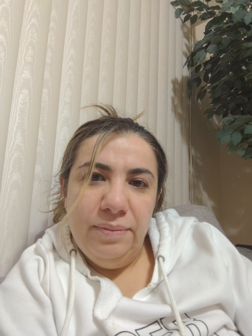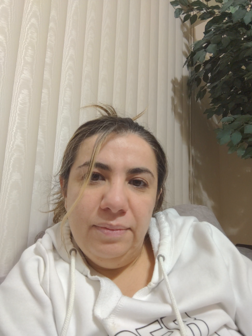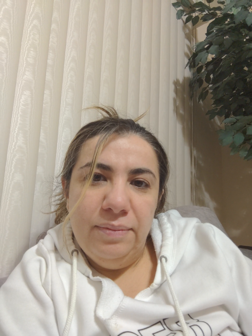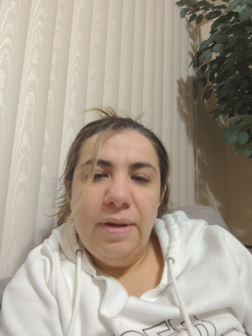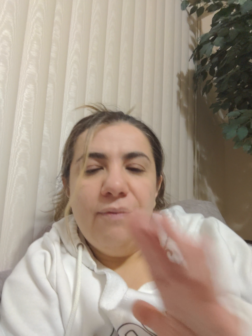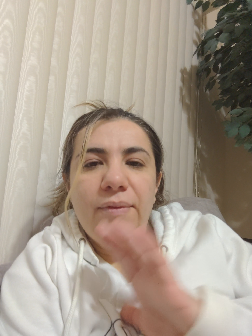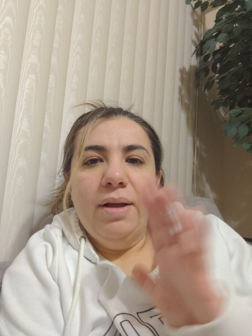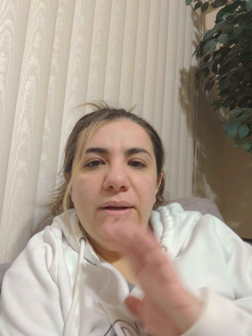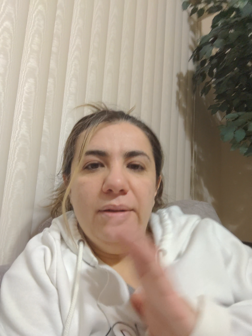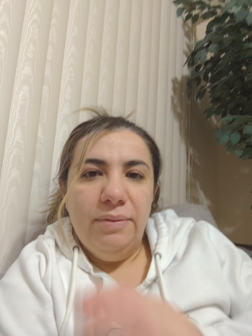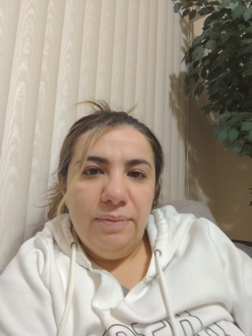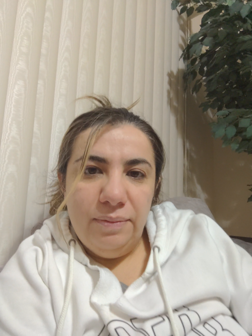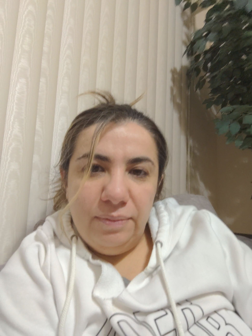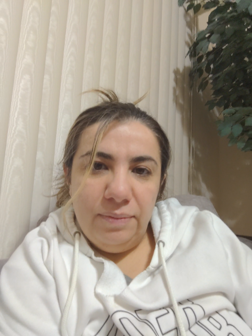fine